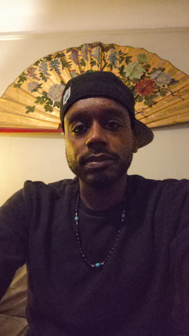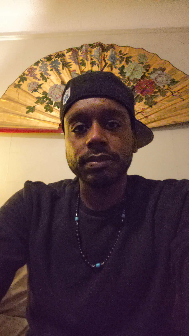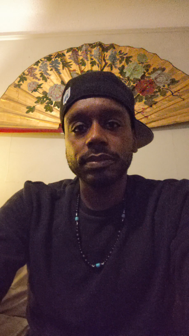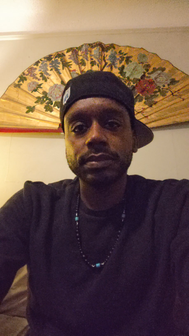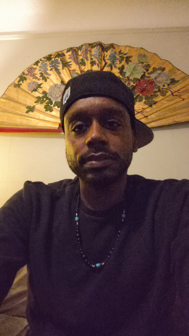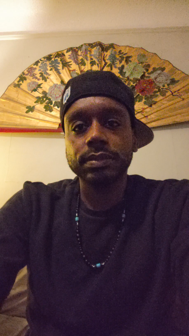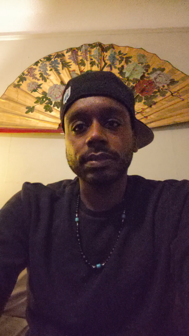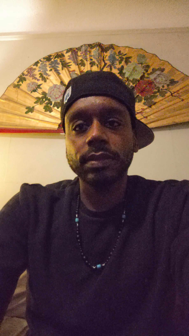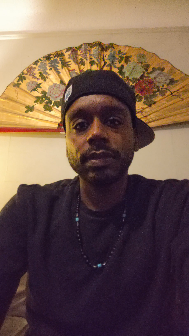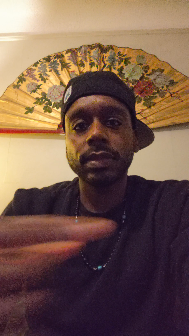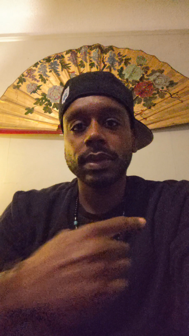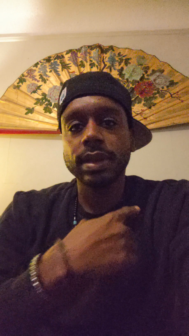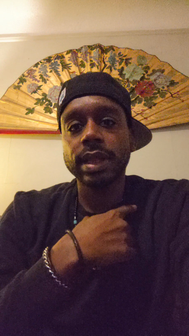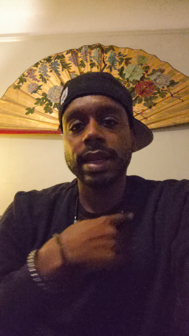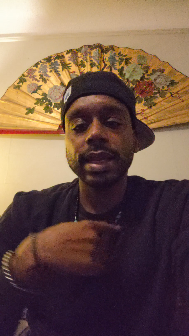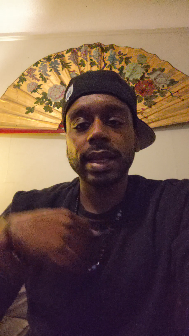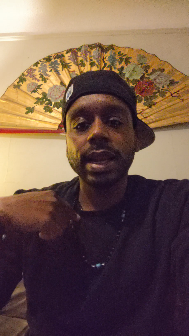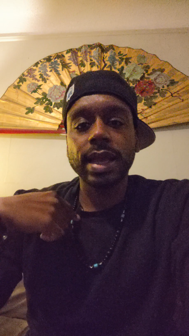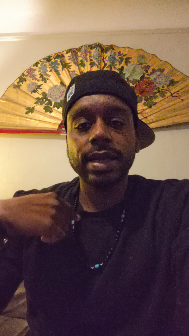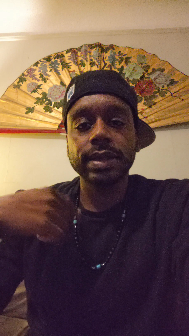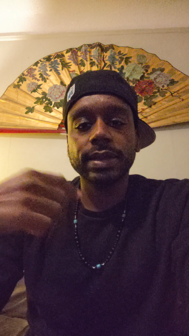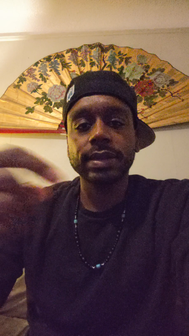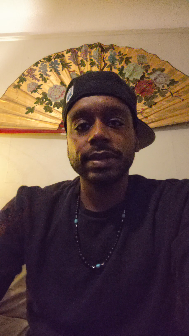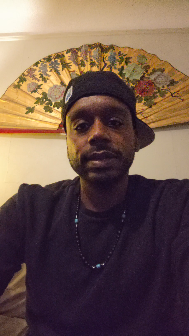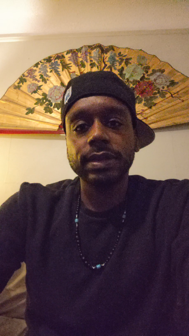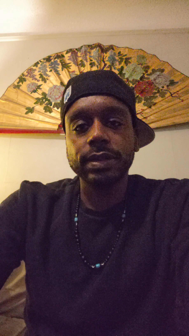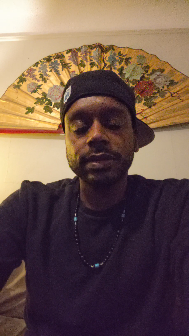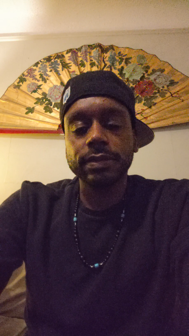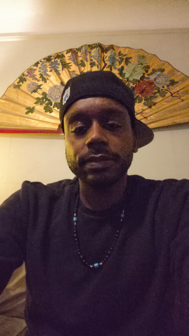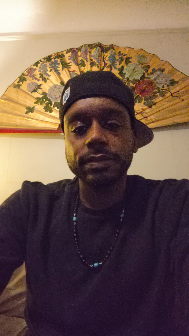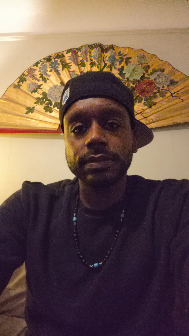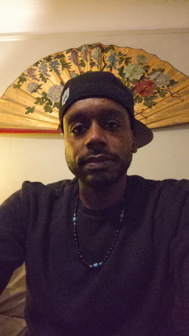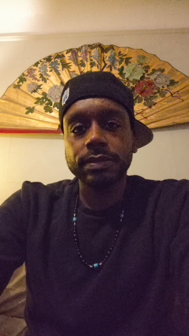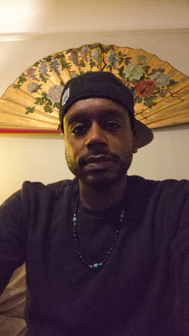necklace